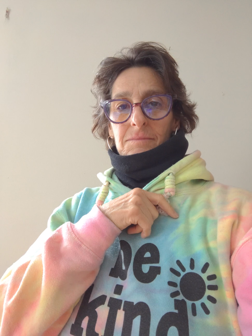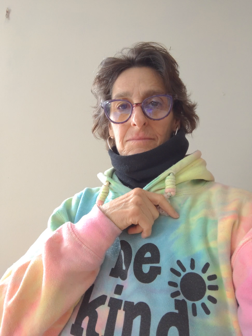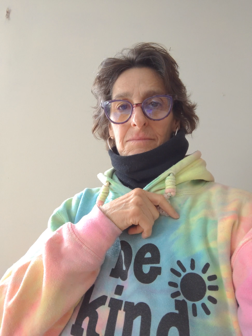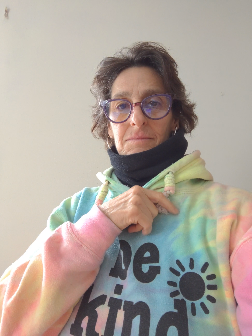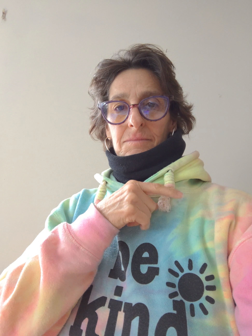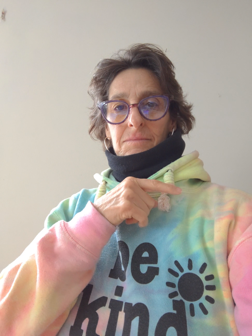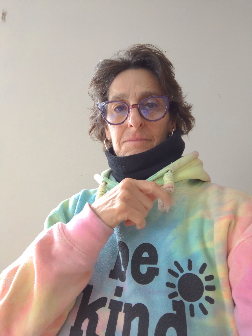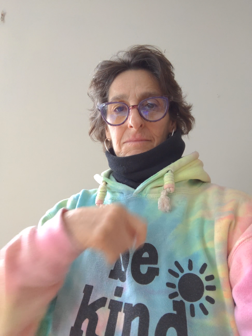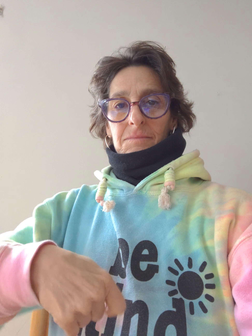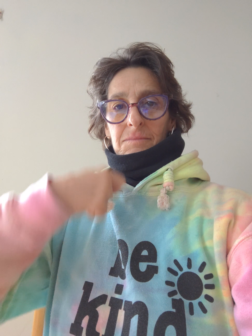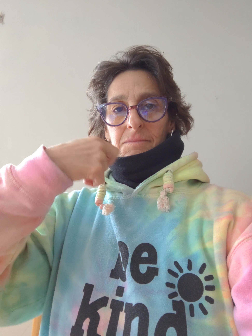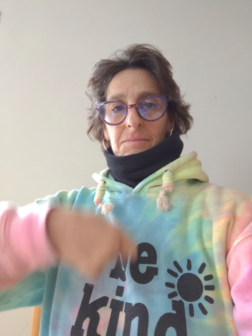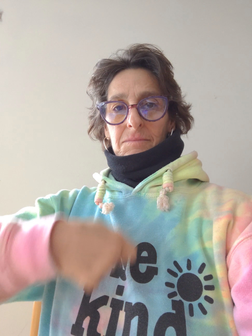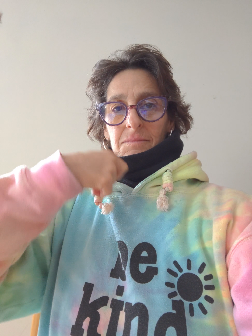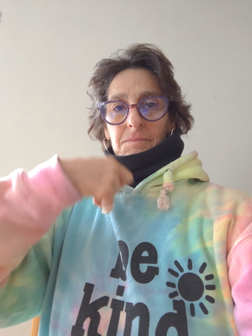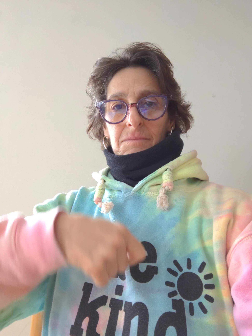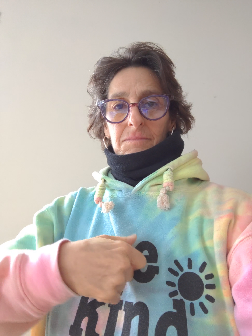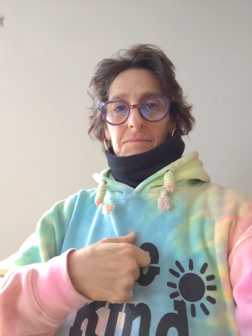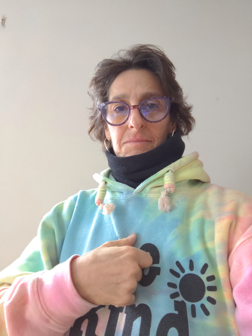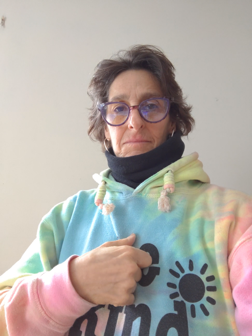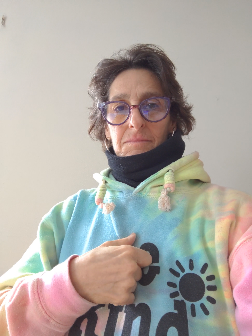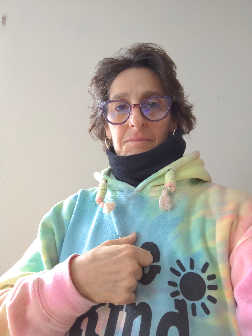zipper